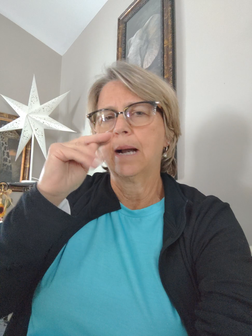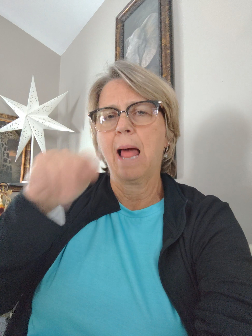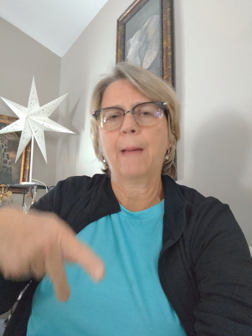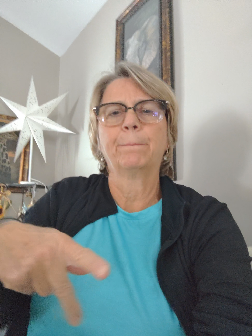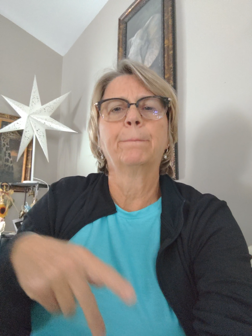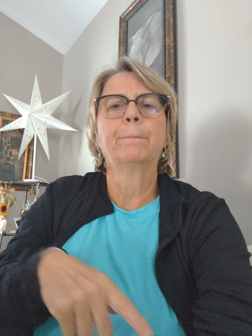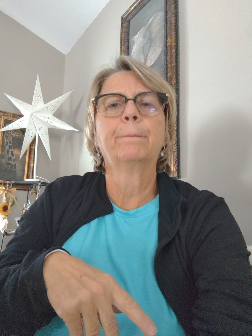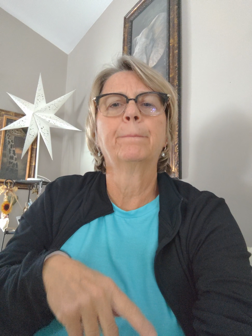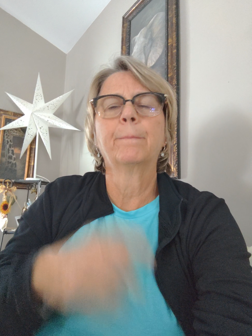nap